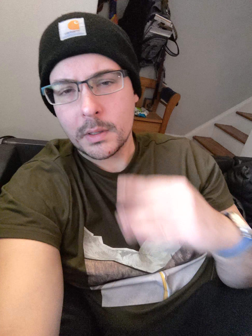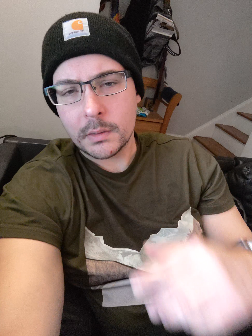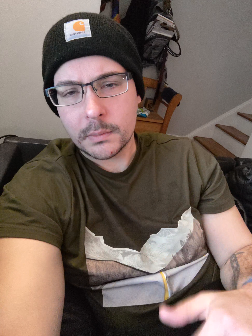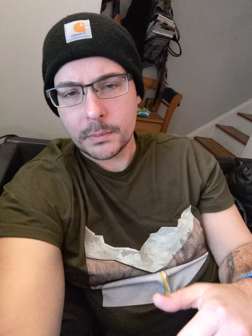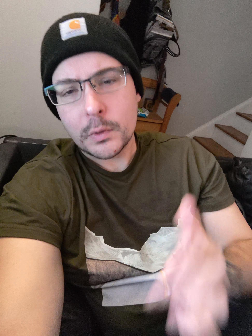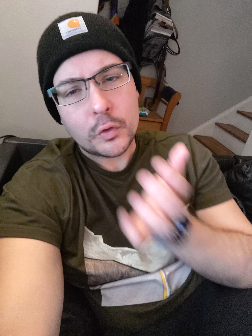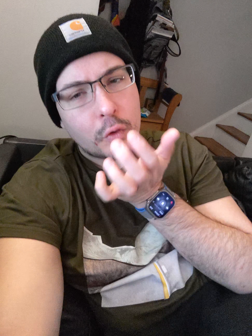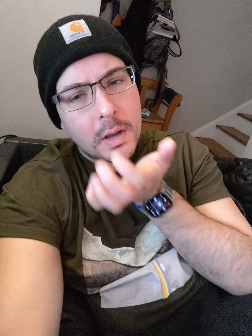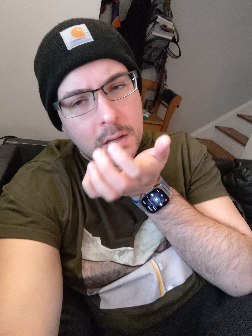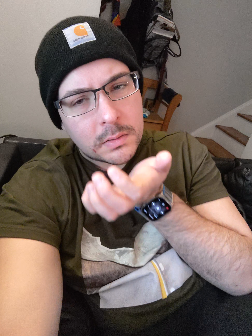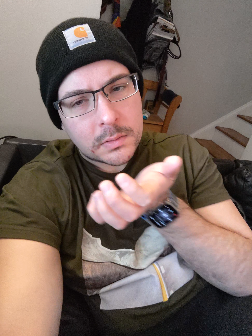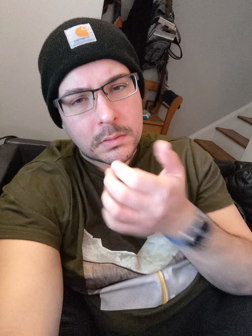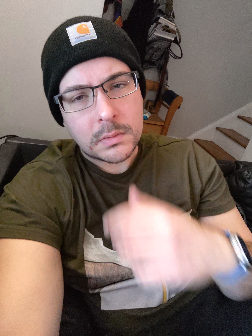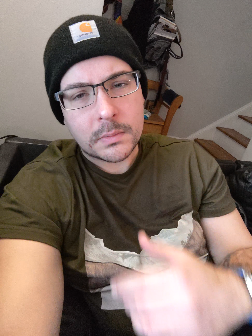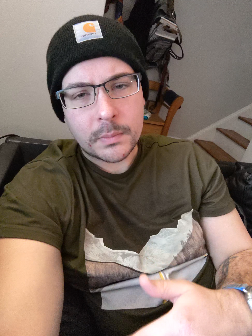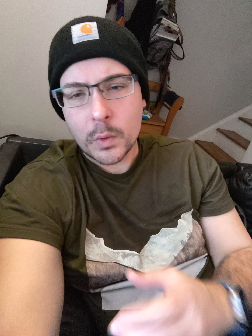grass